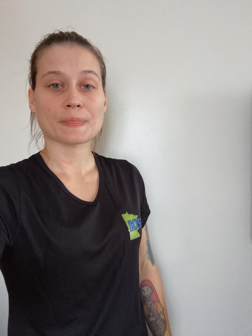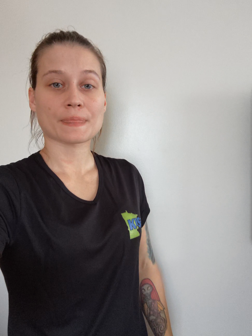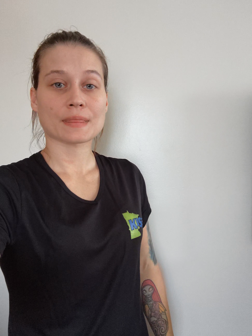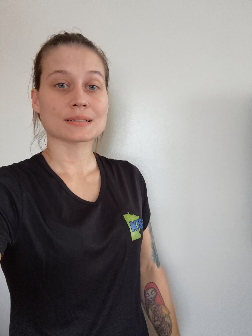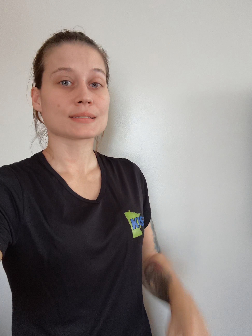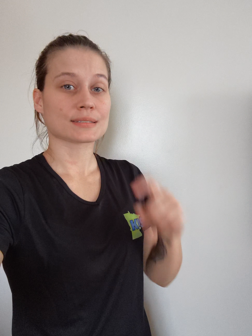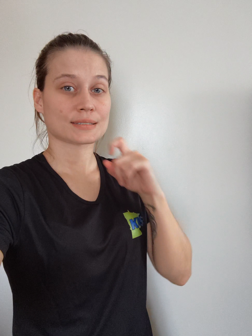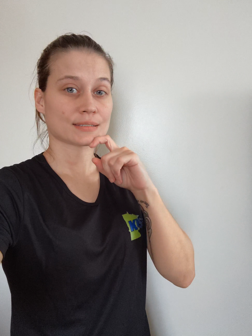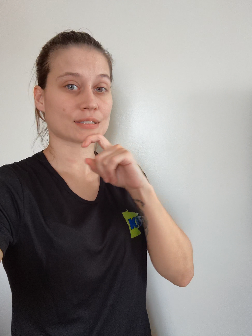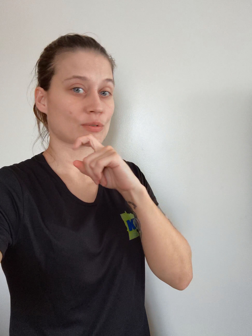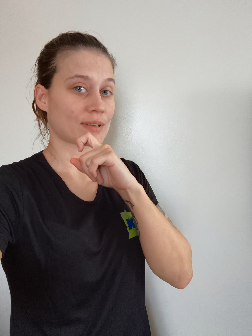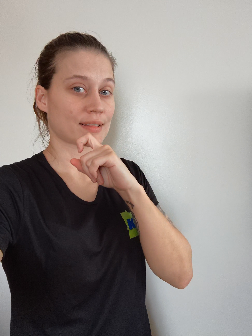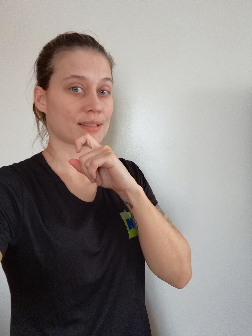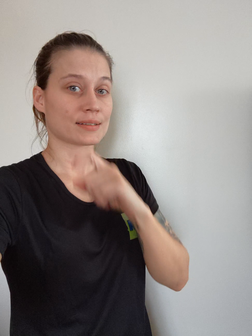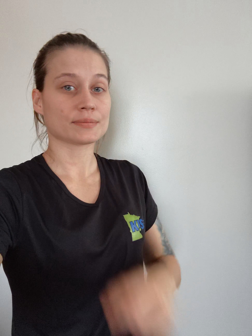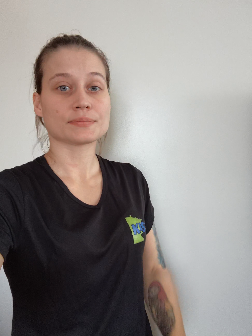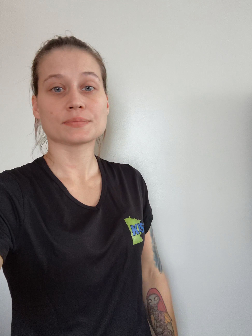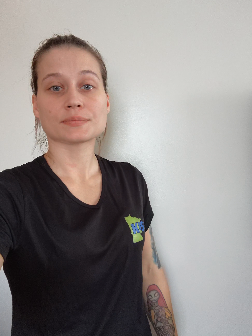cereal